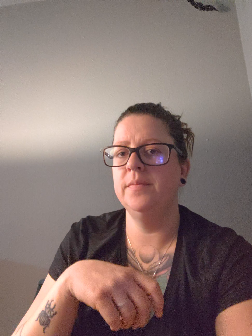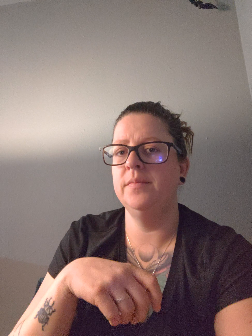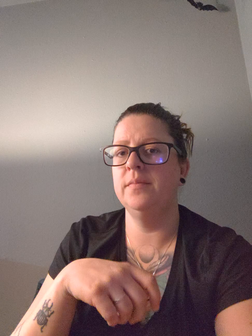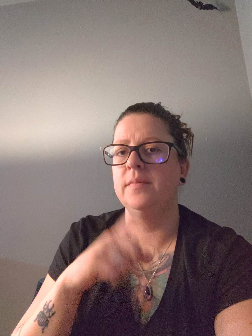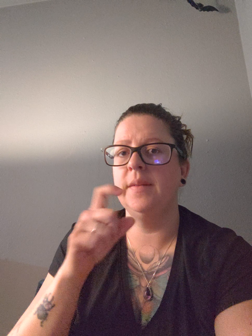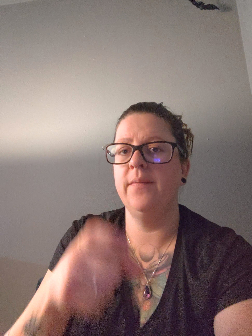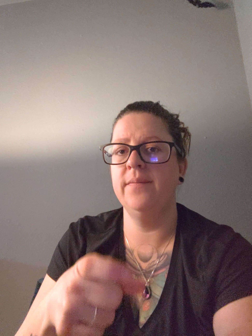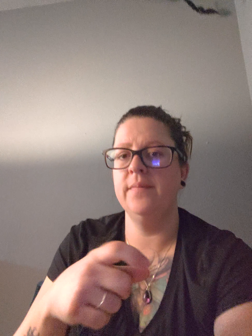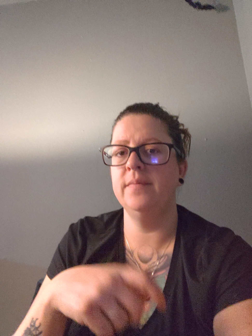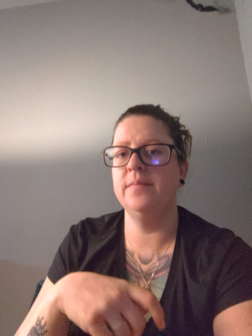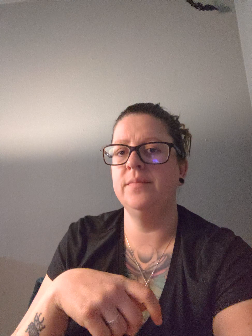gift